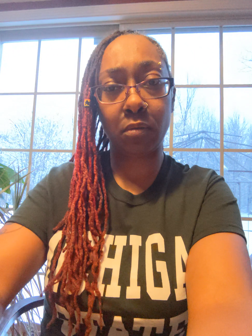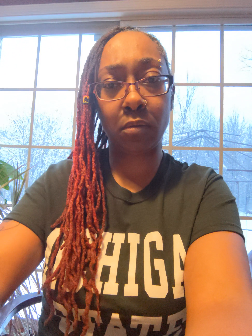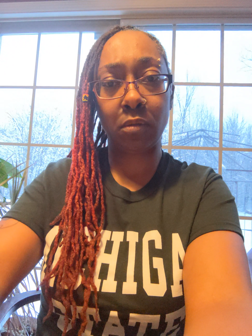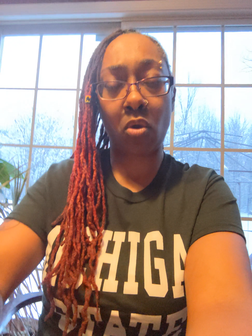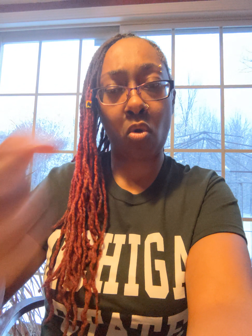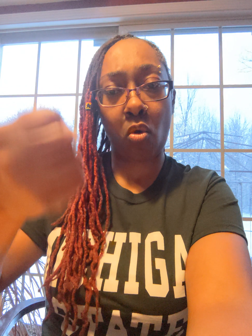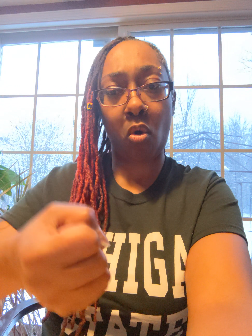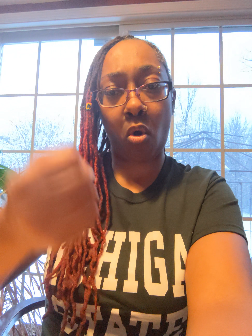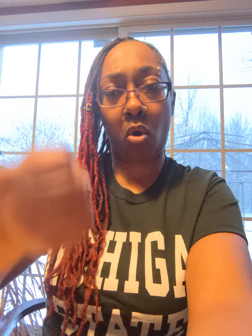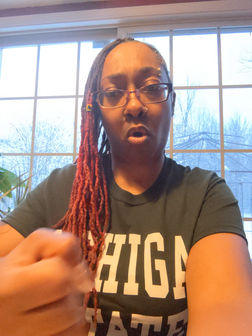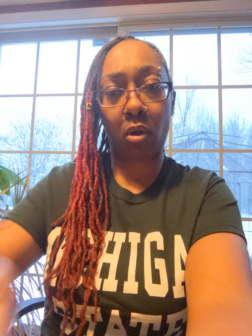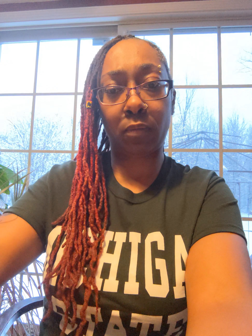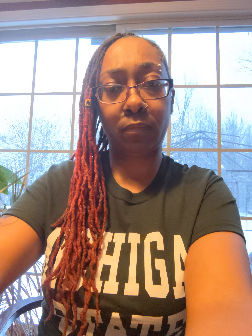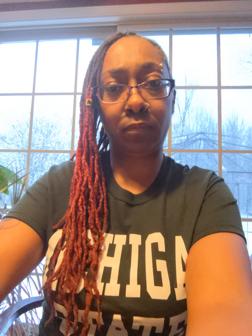car